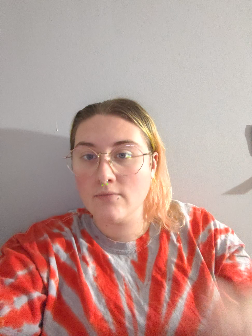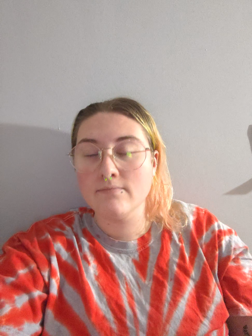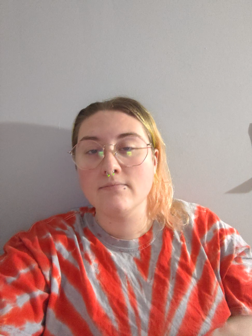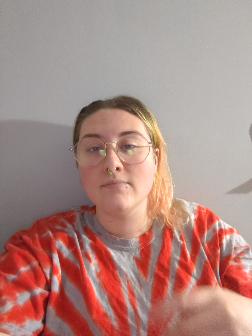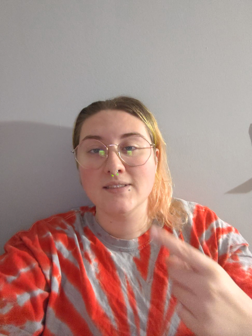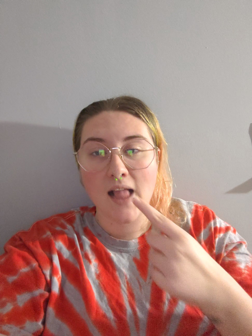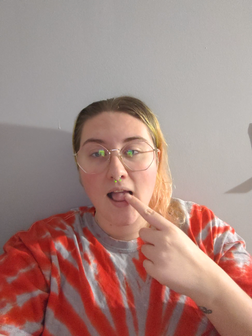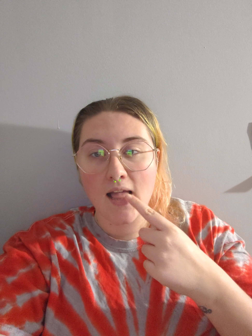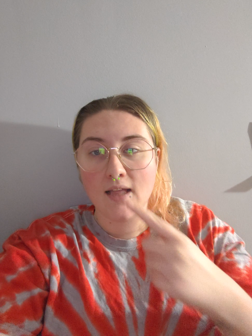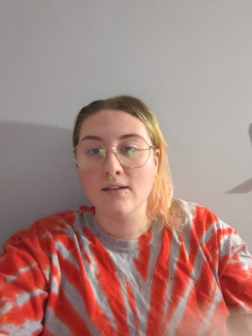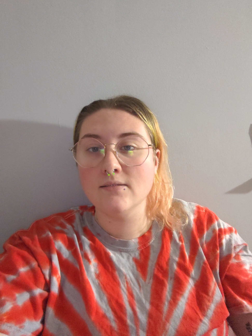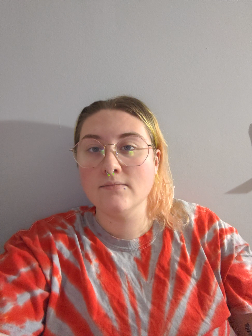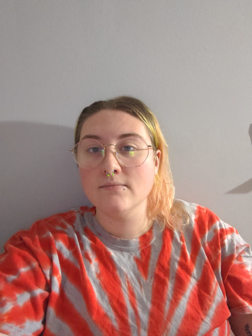tongue